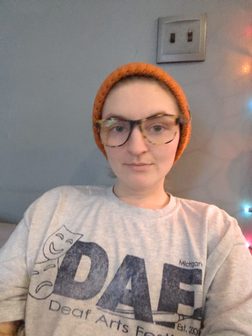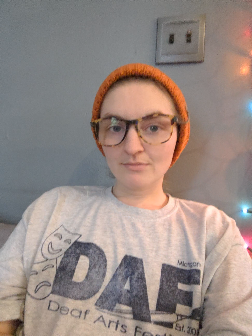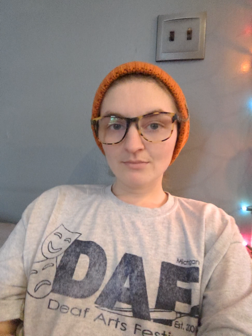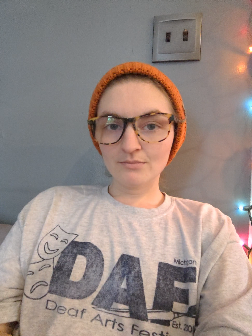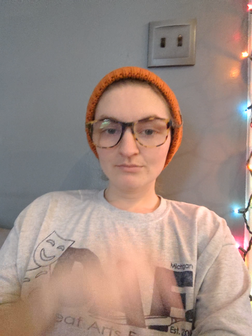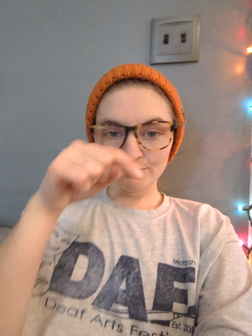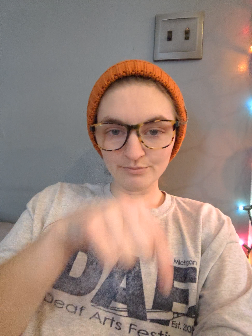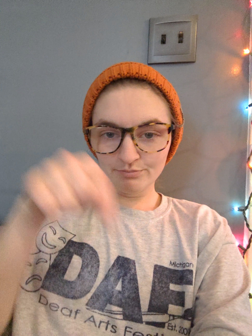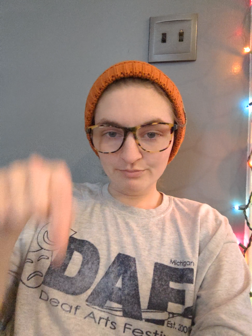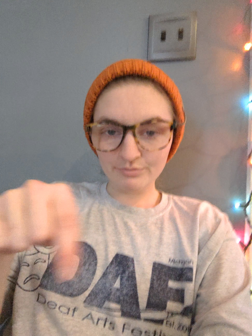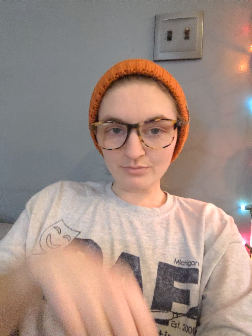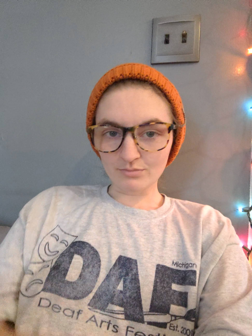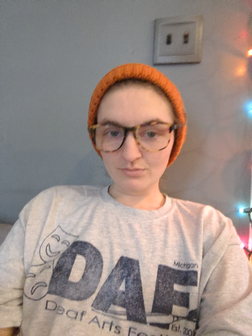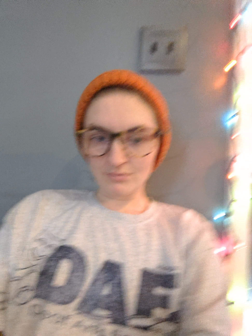feet